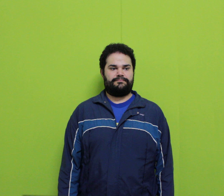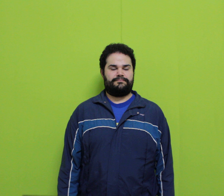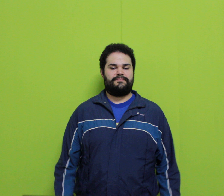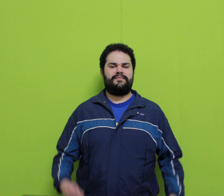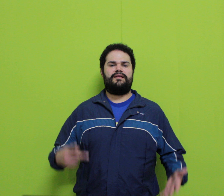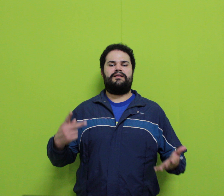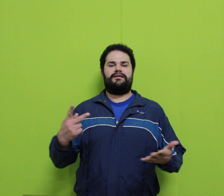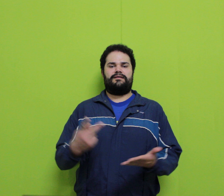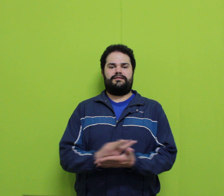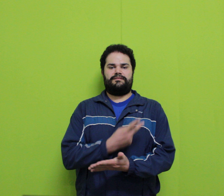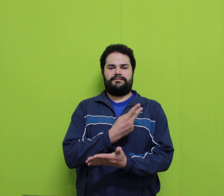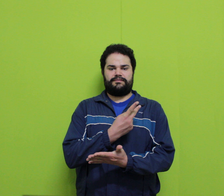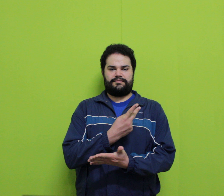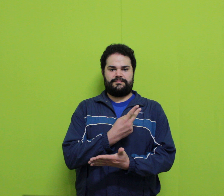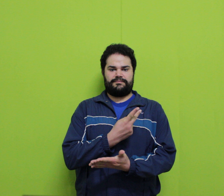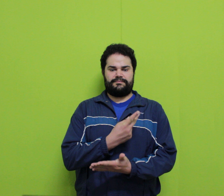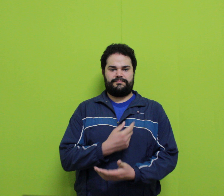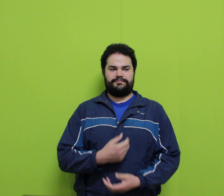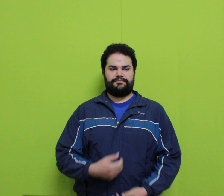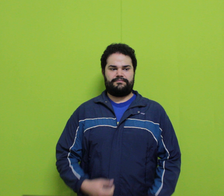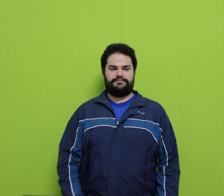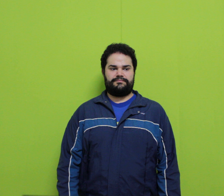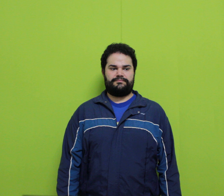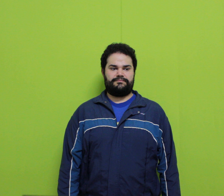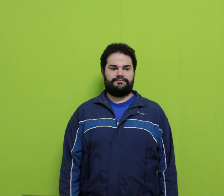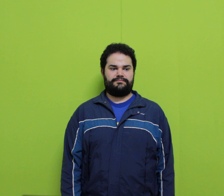acontecer